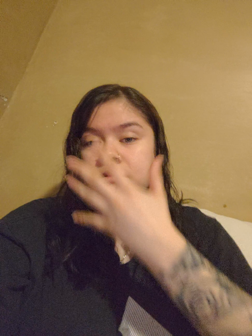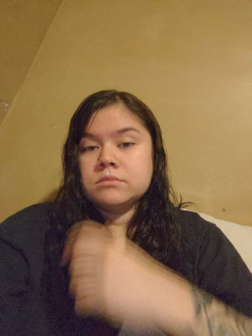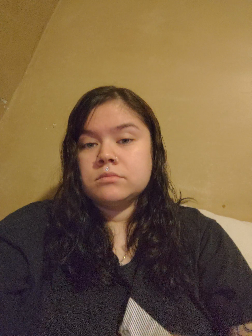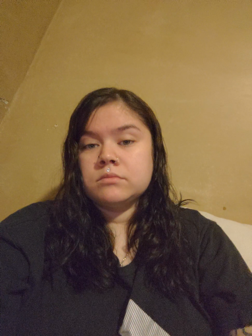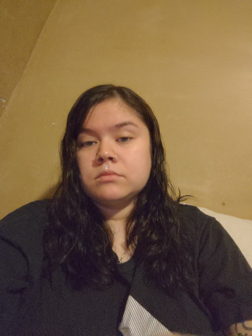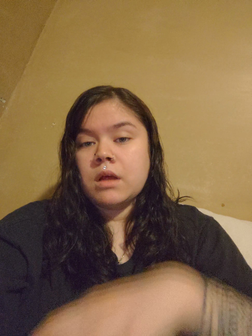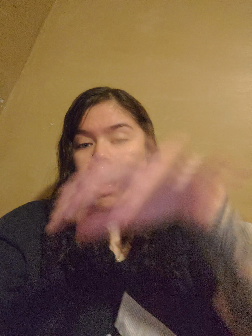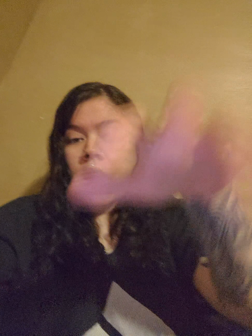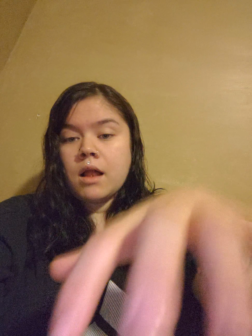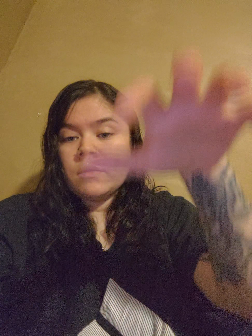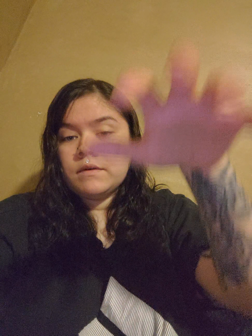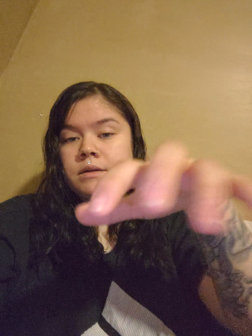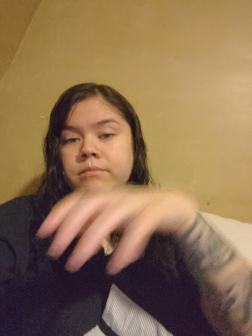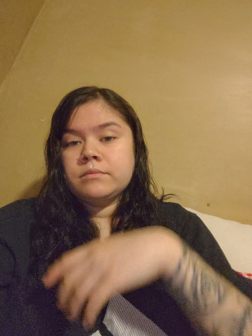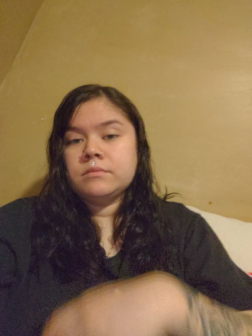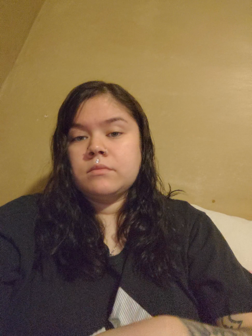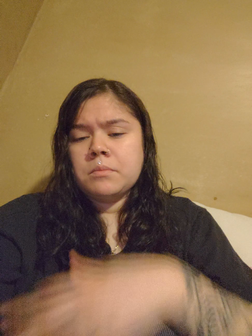alligator